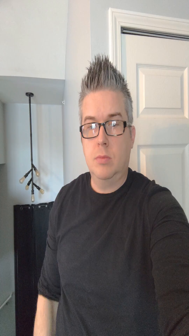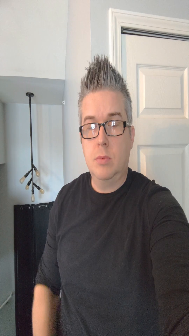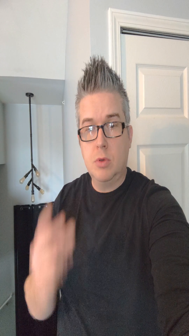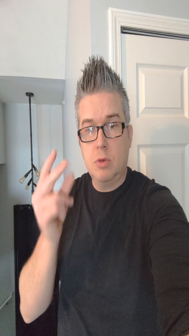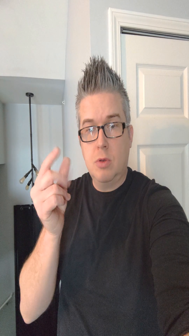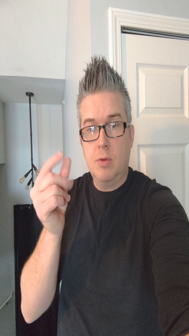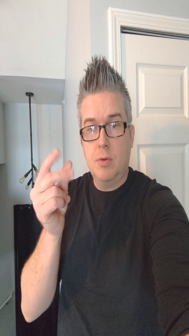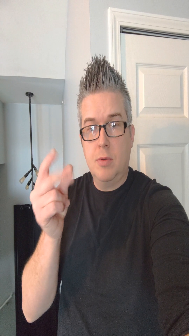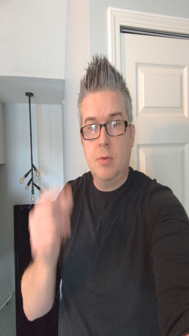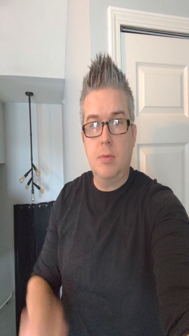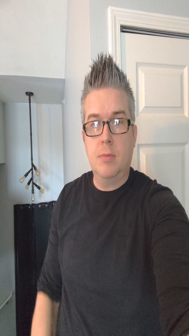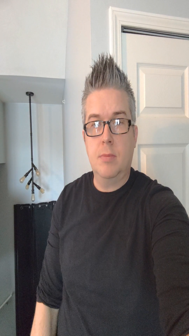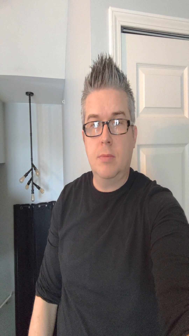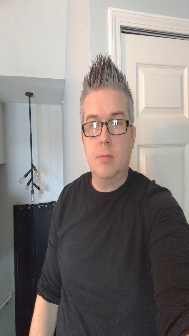dog